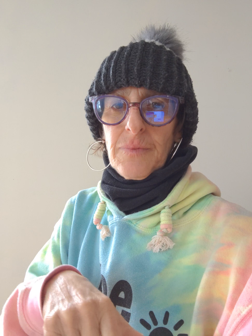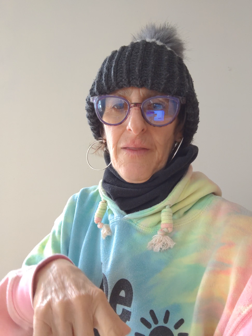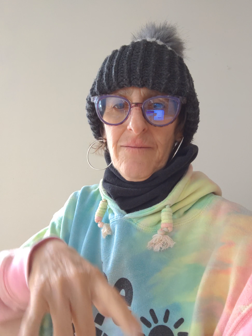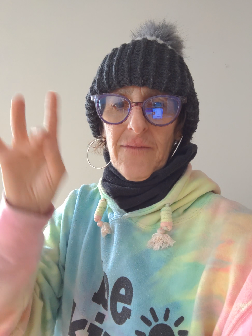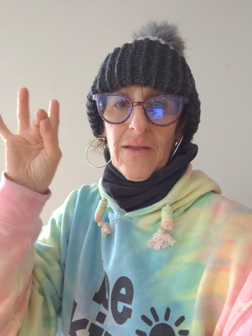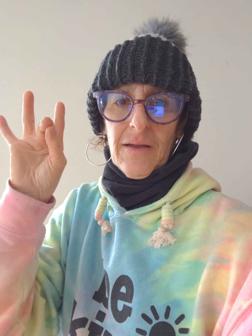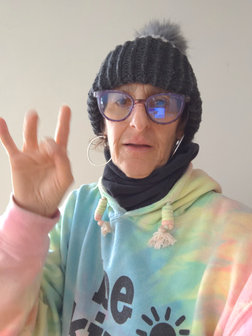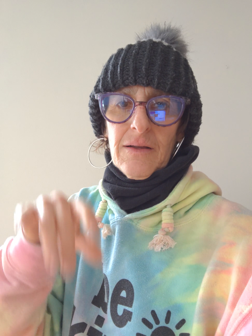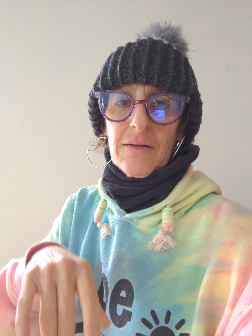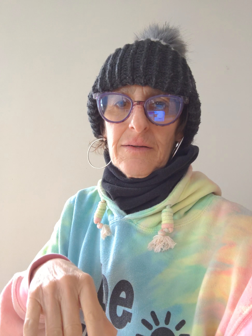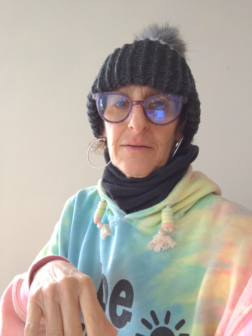find